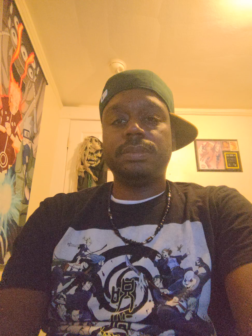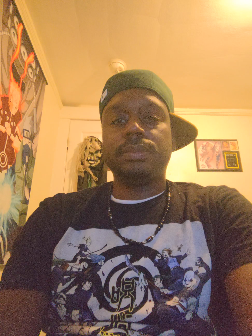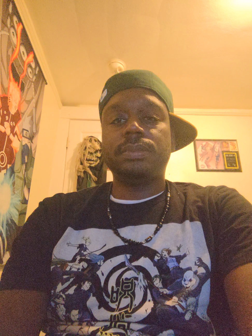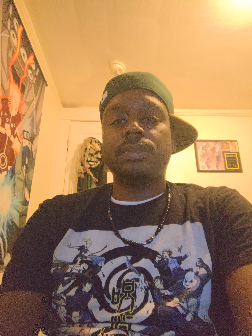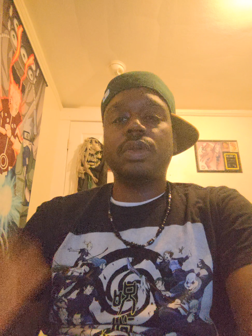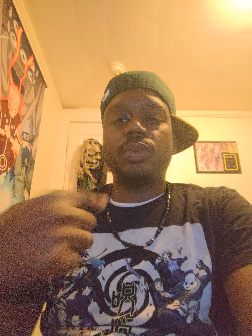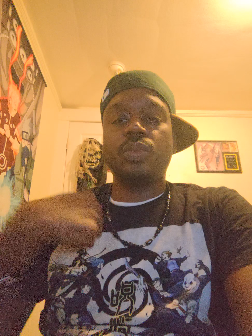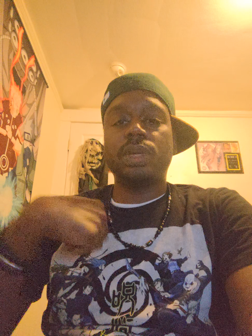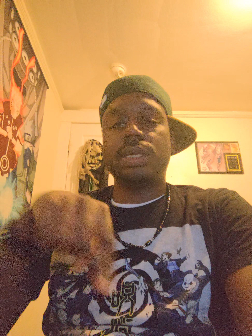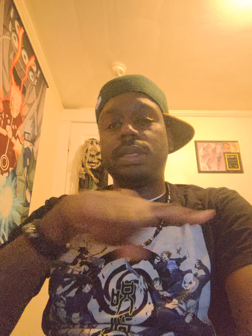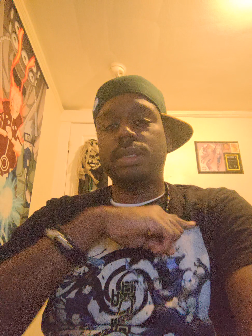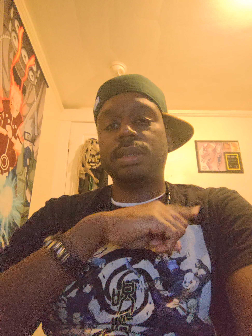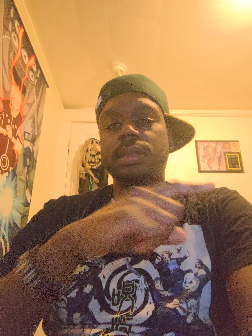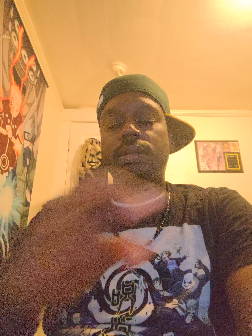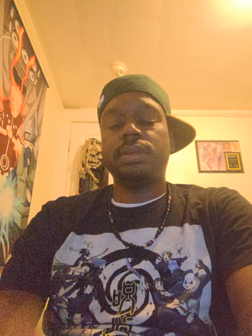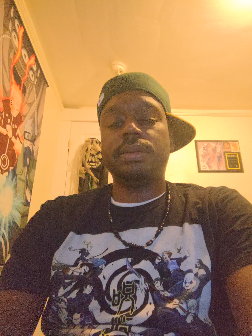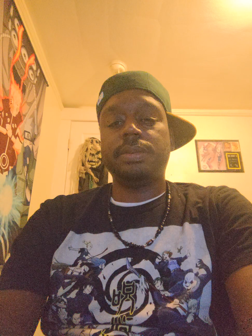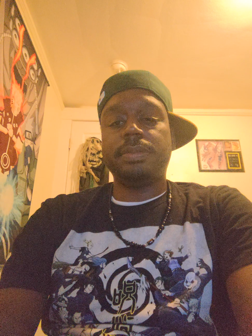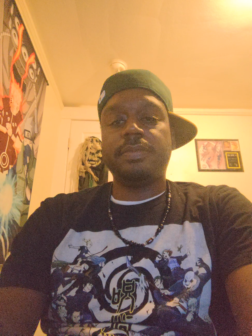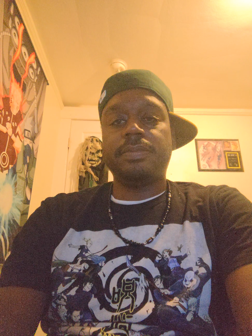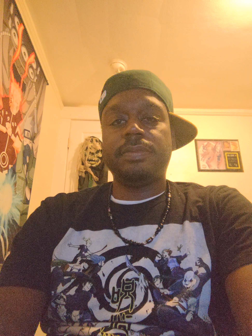we